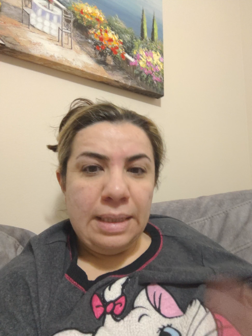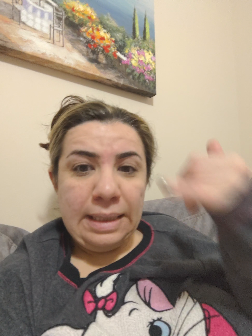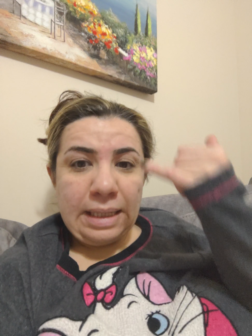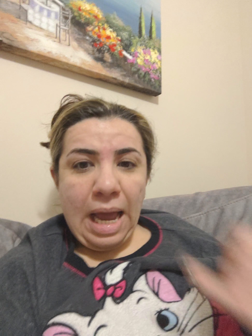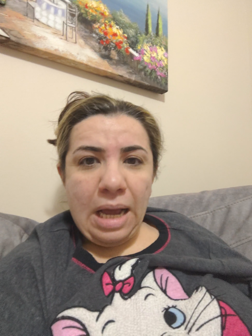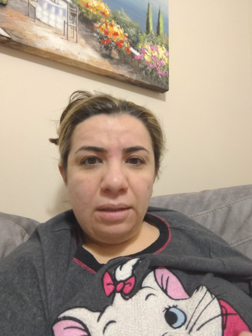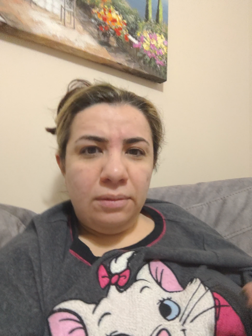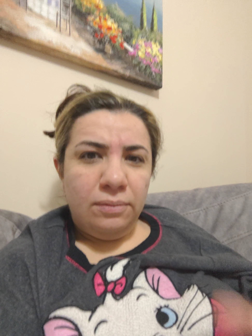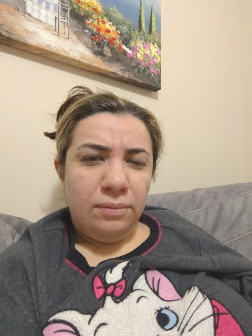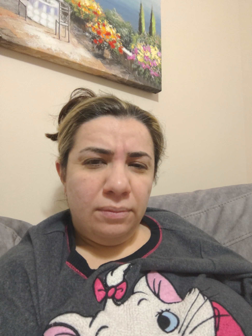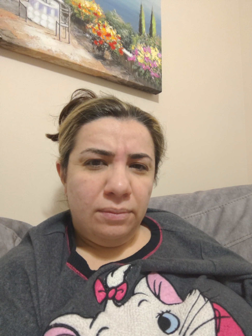now